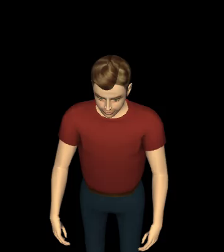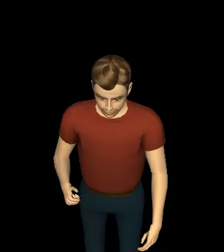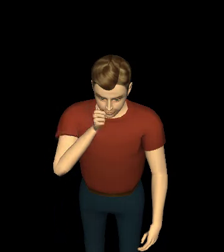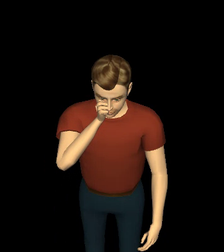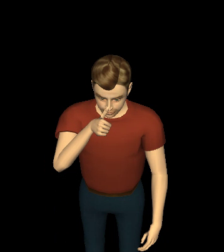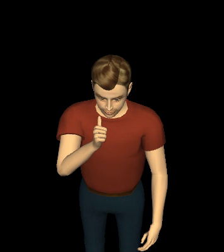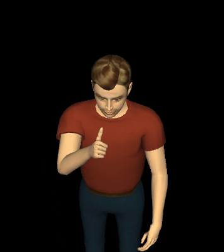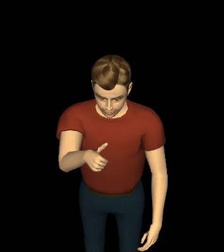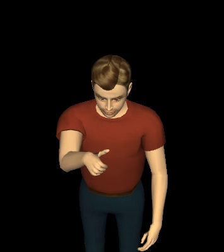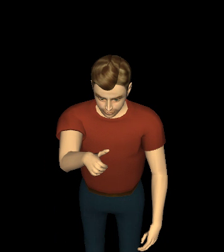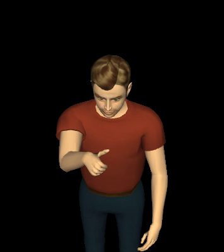بعد غد